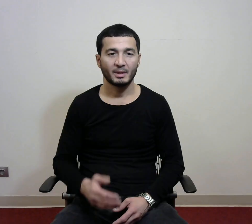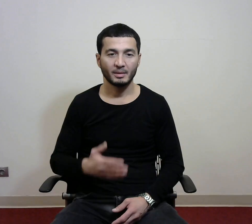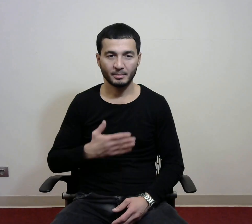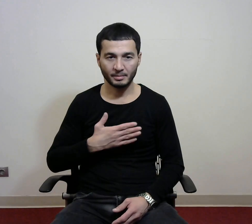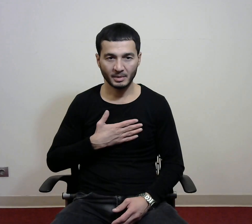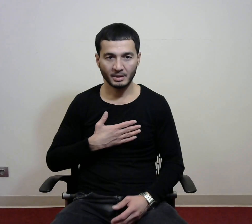mən